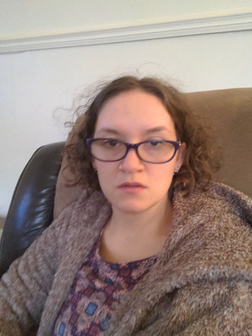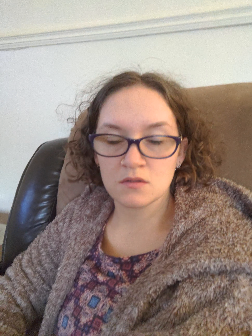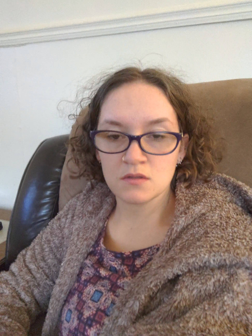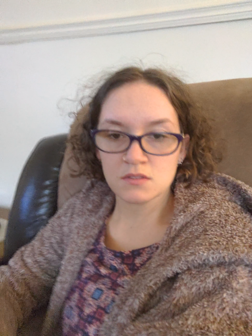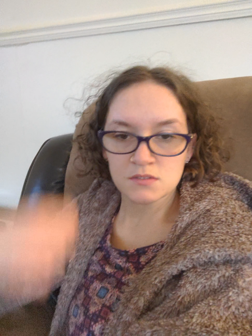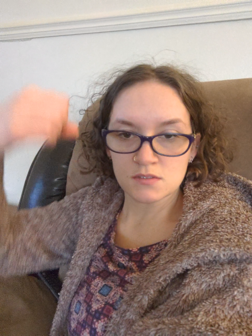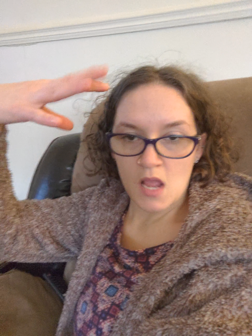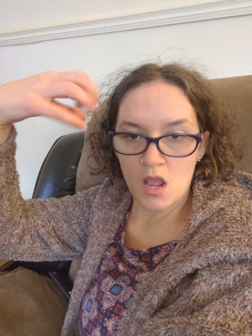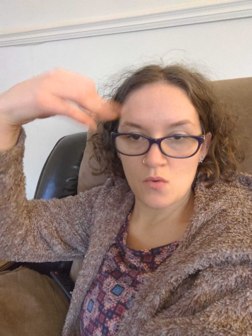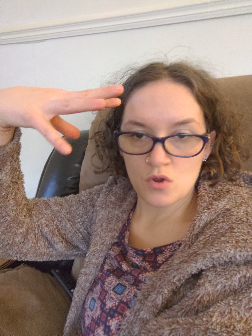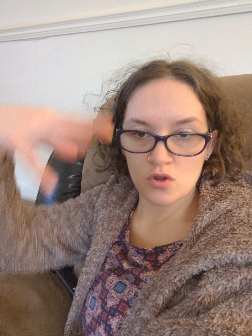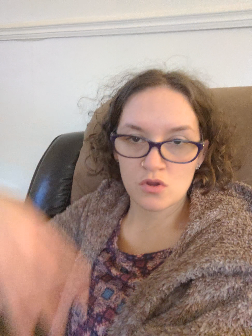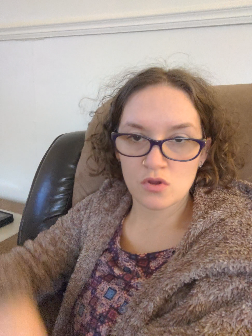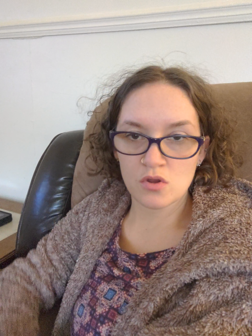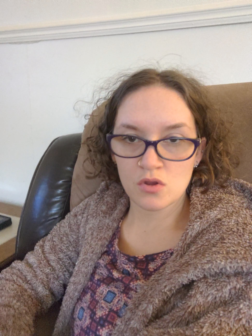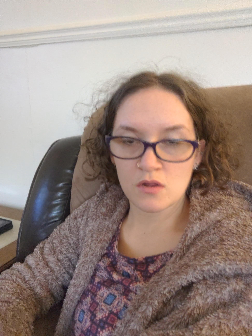shower